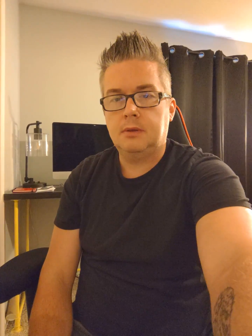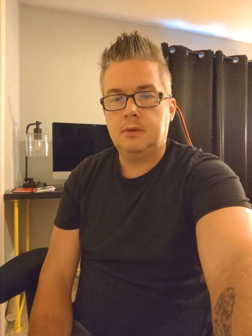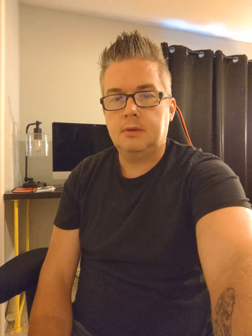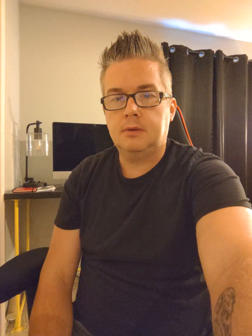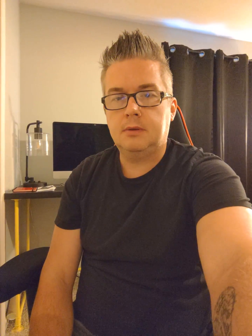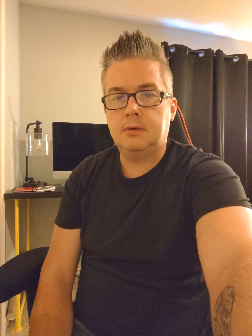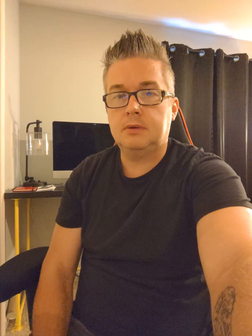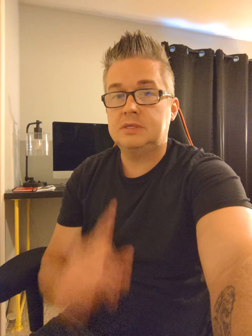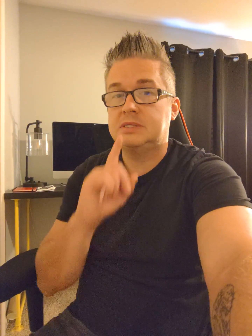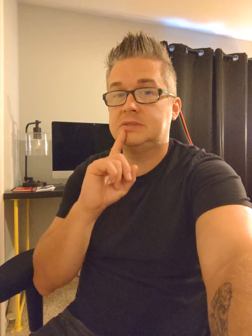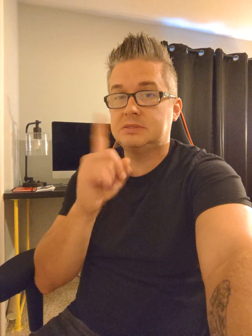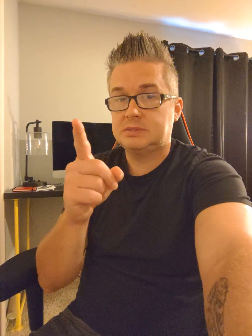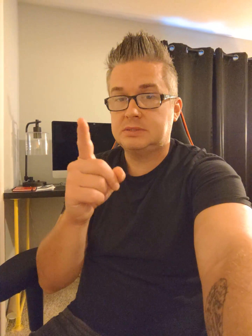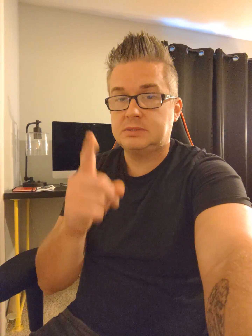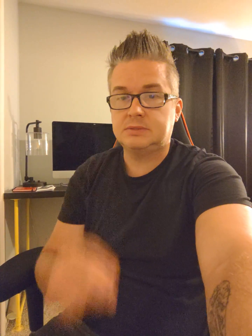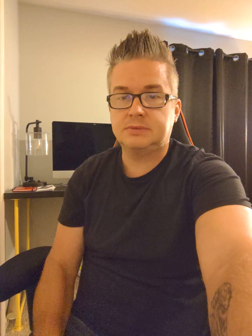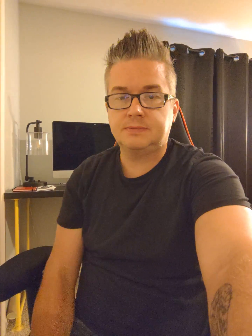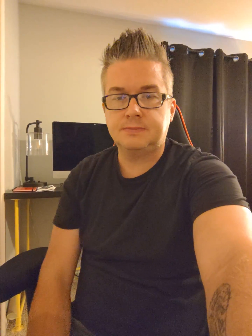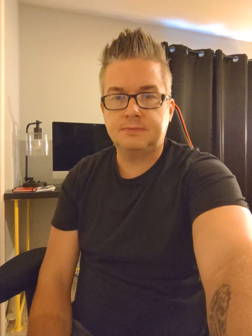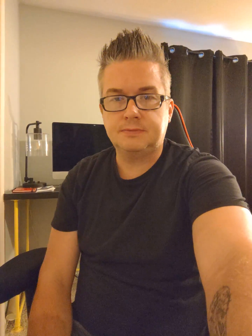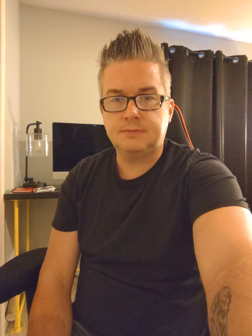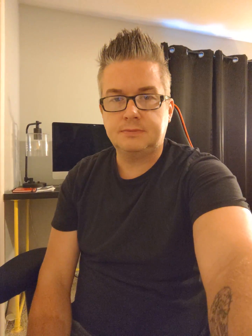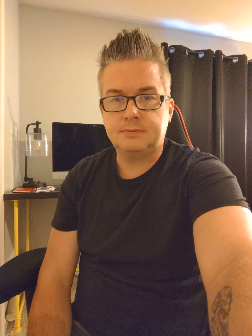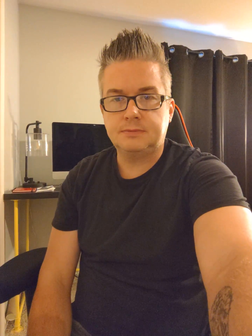is